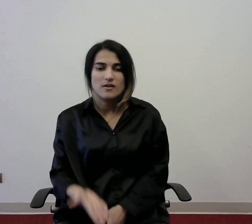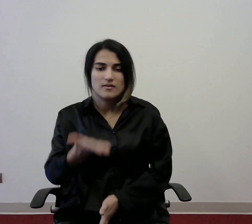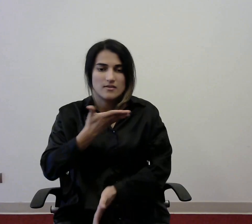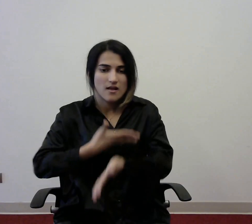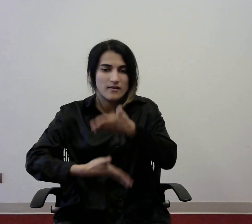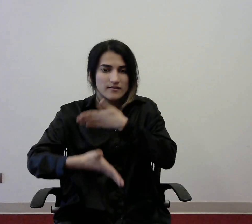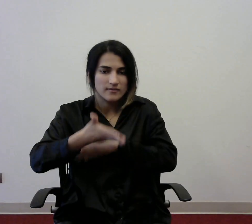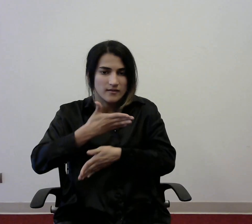əlil